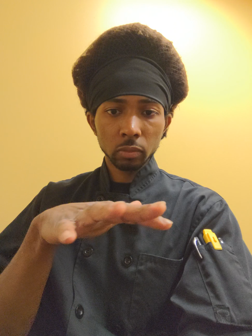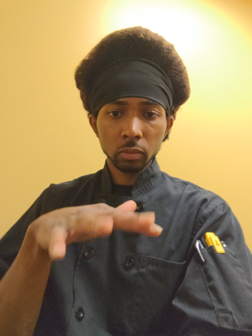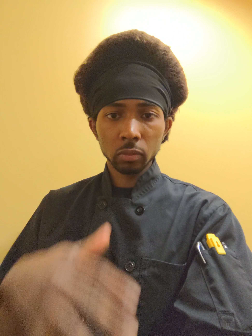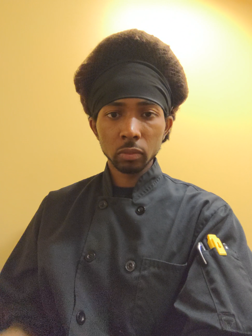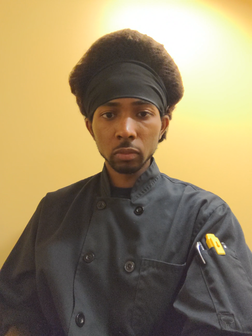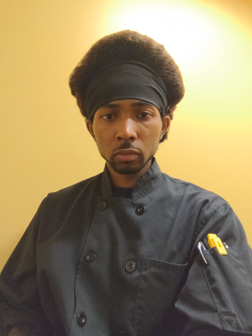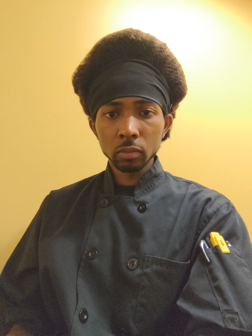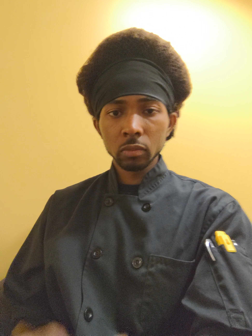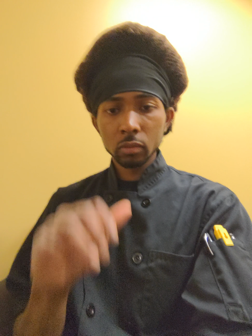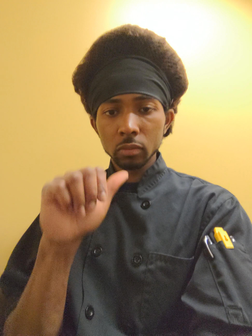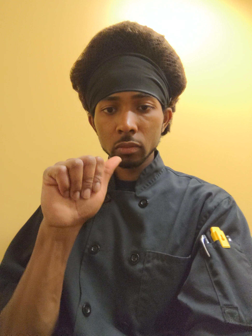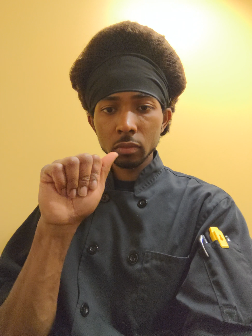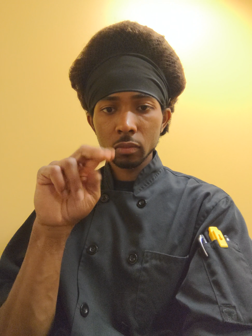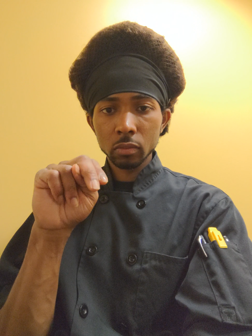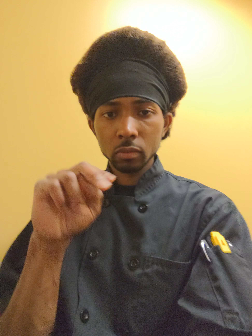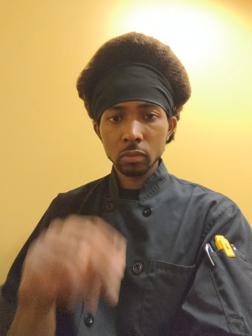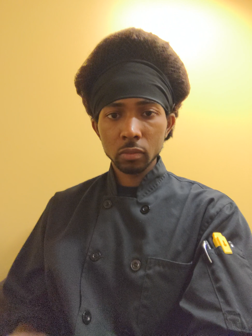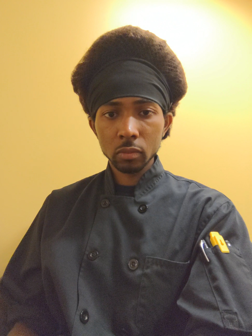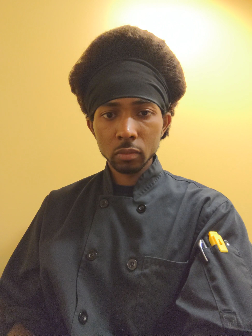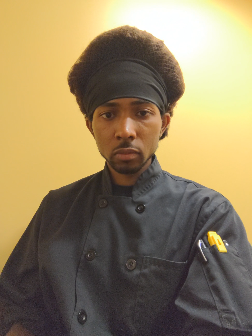an